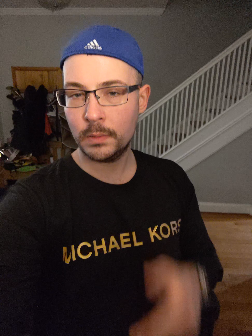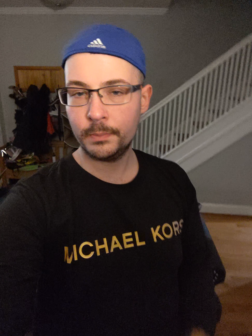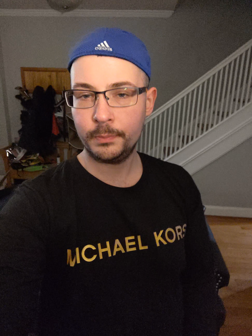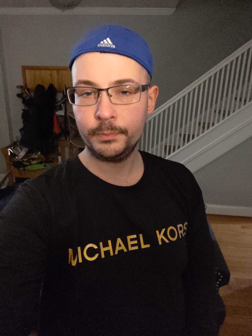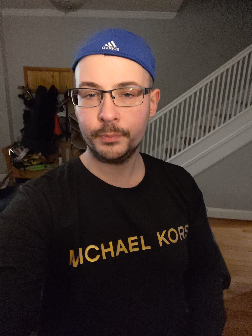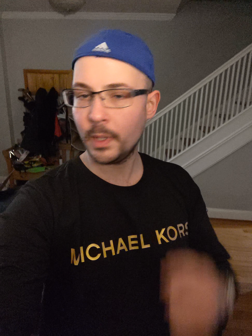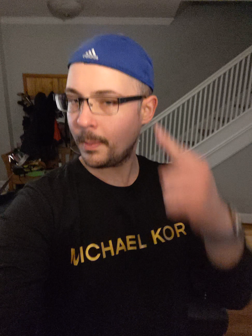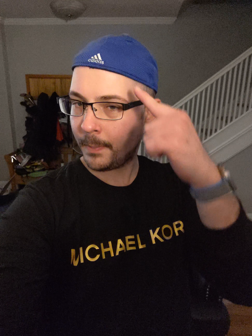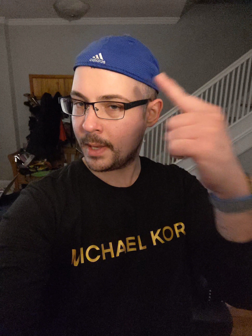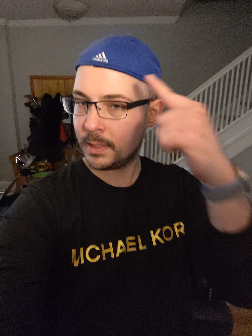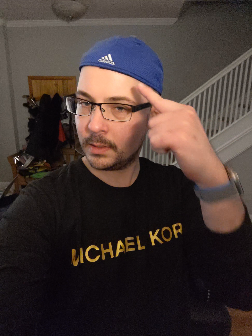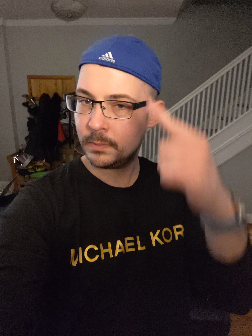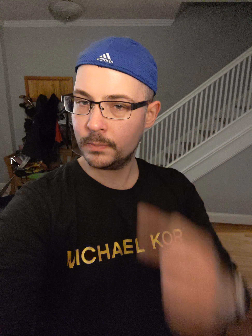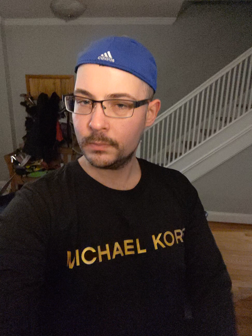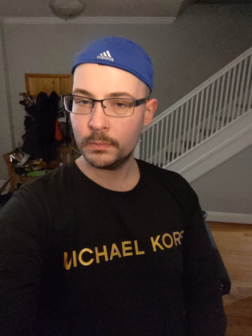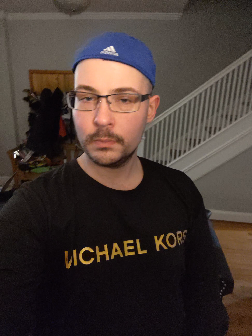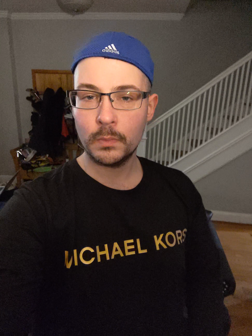penny